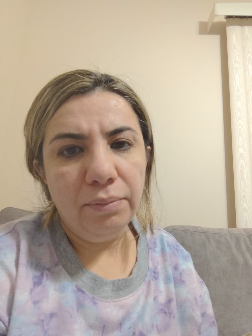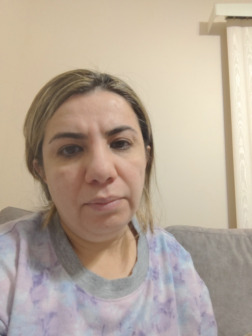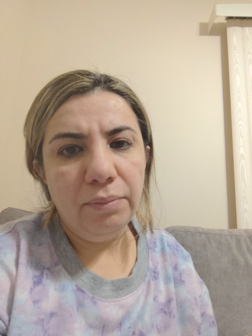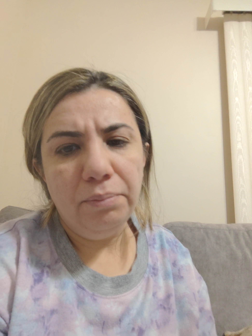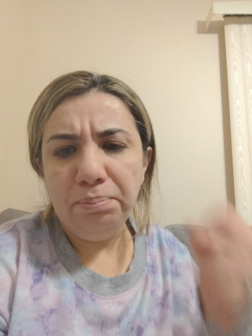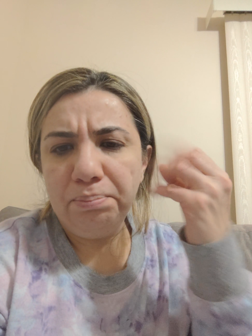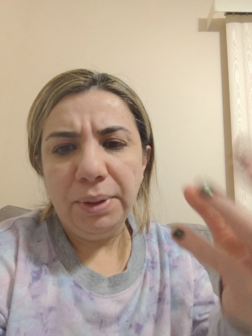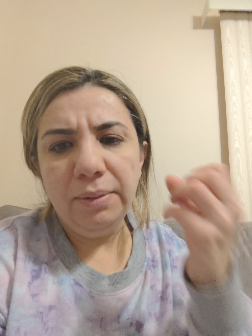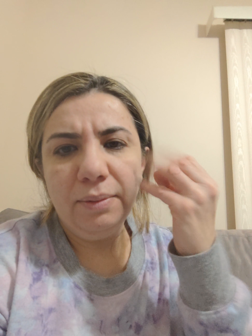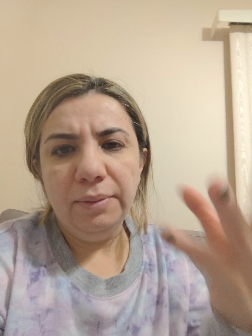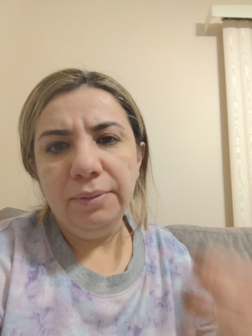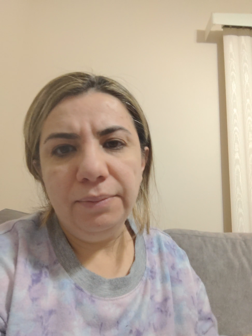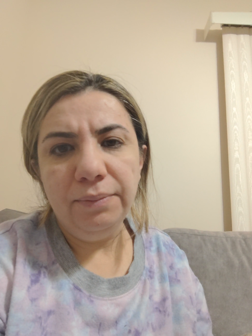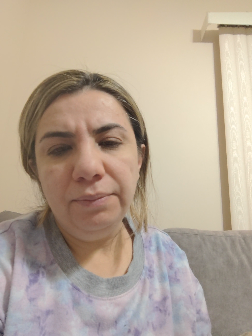many